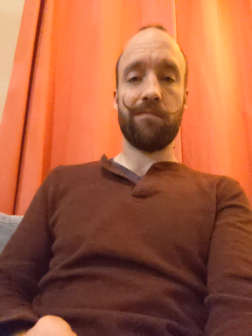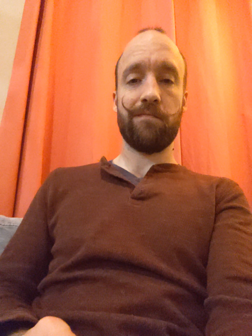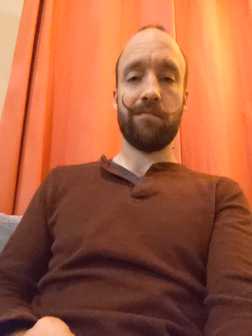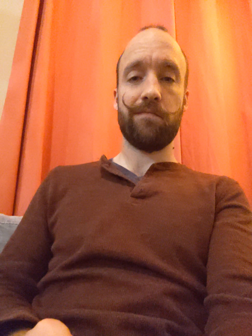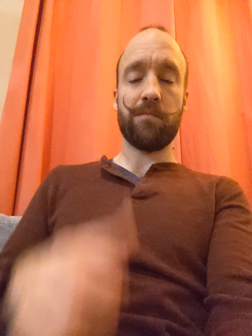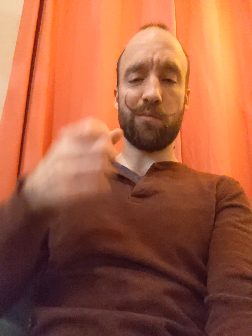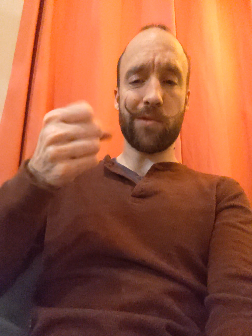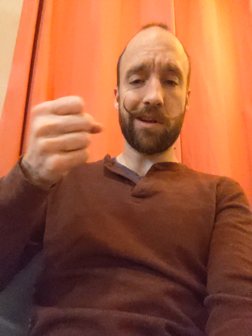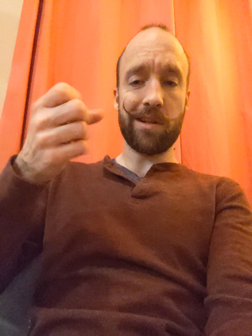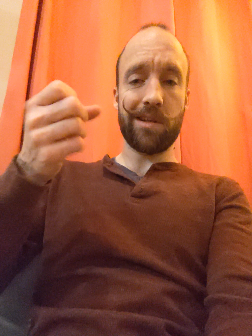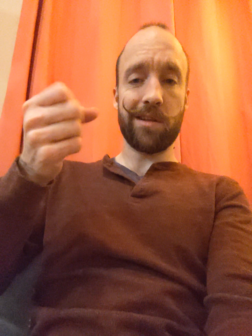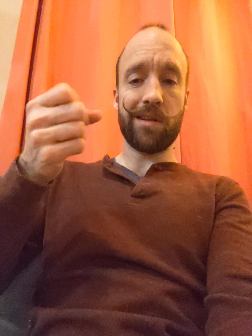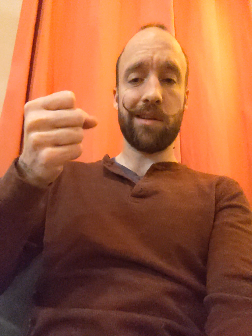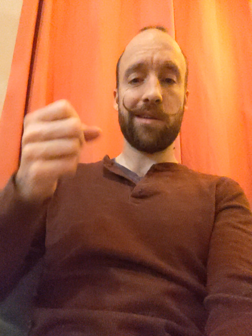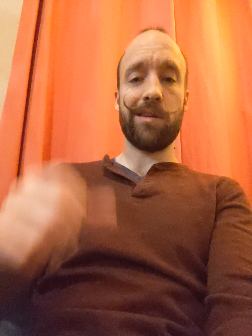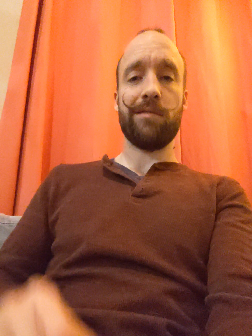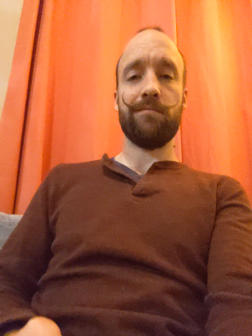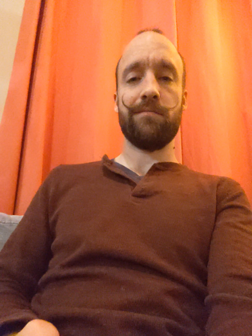milk